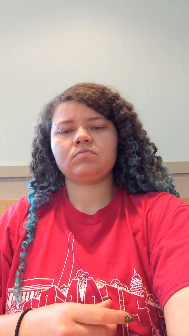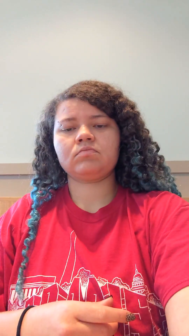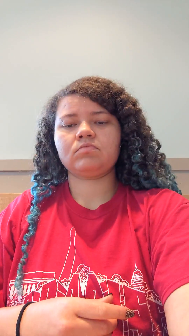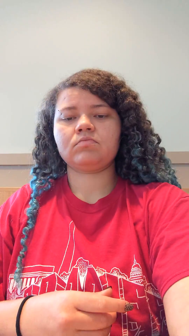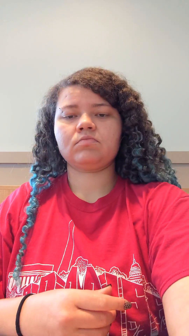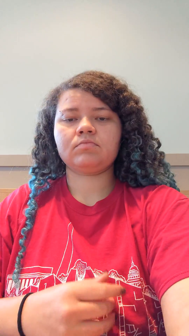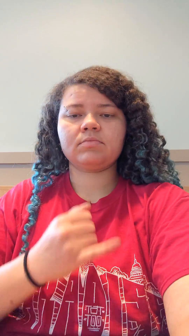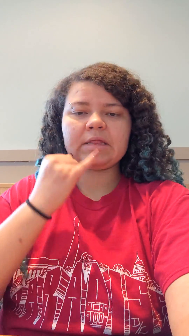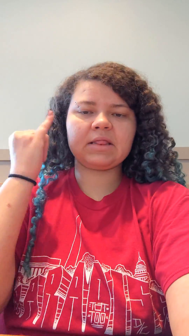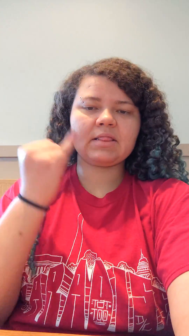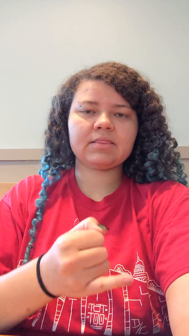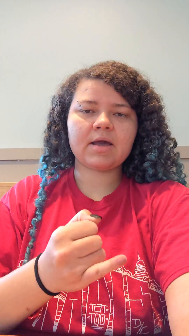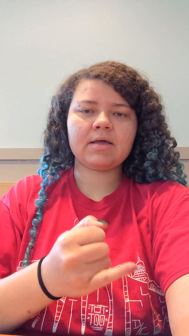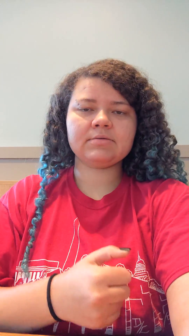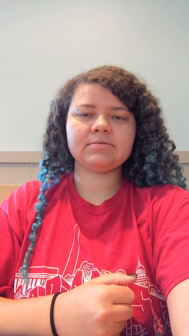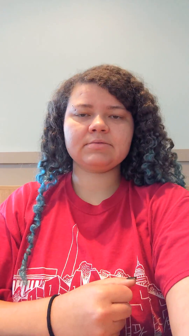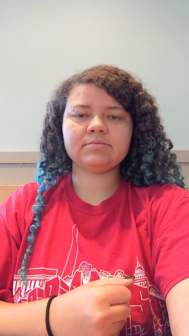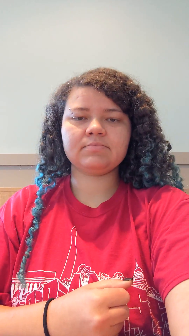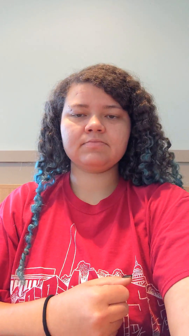last